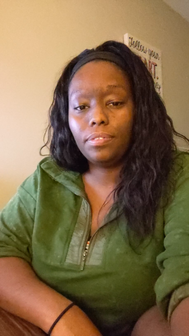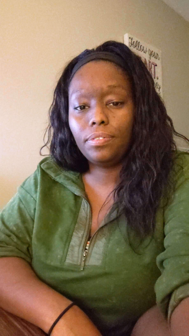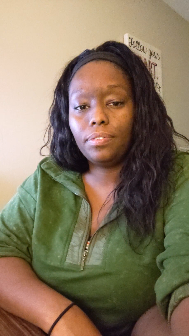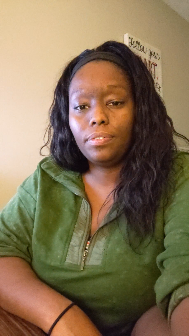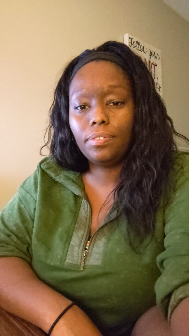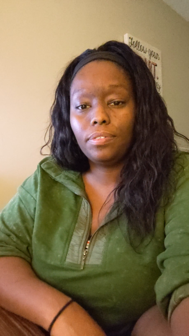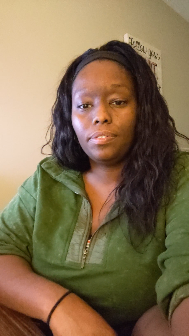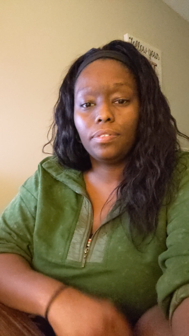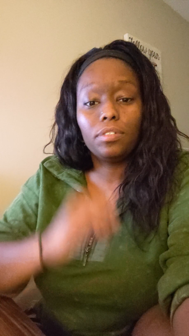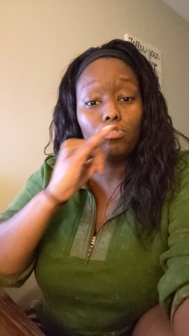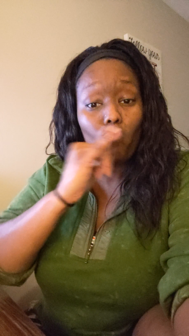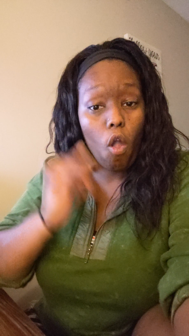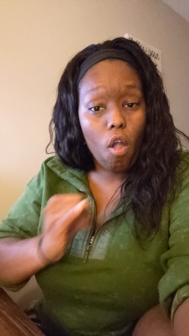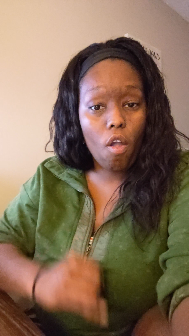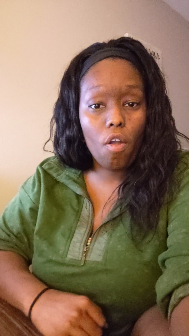draw